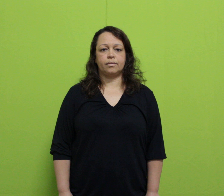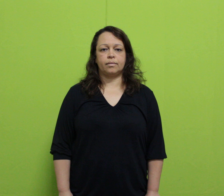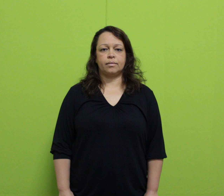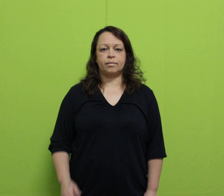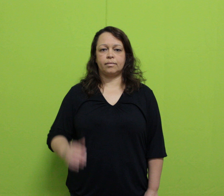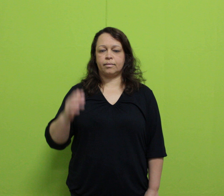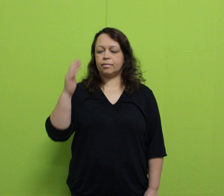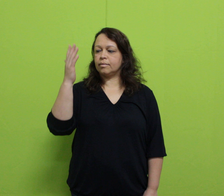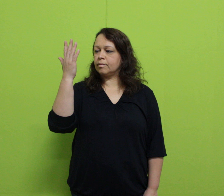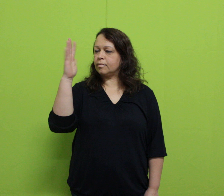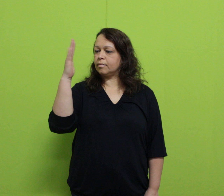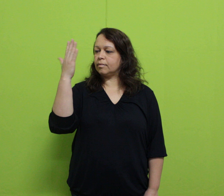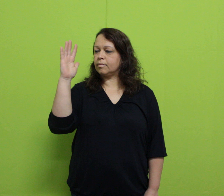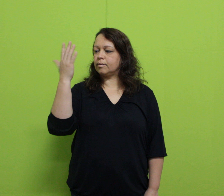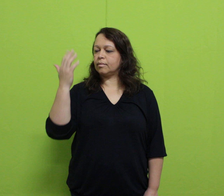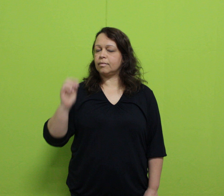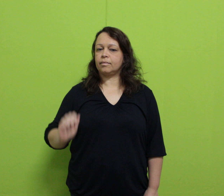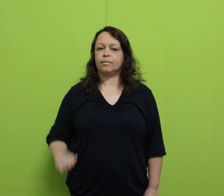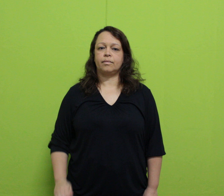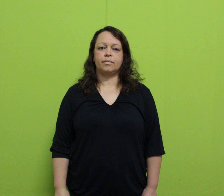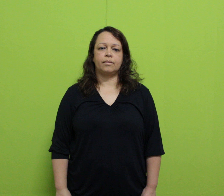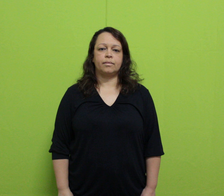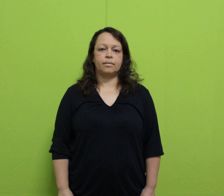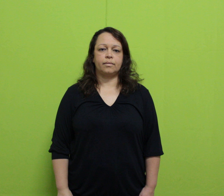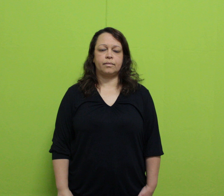espelho